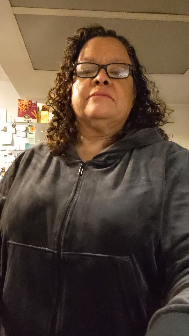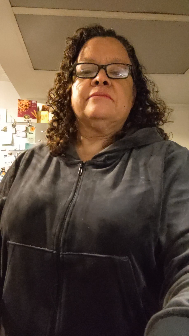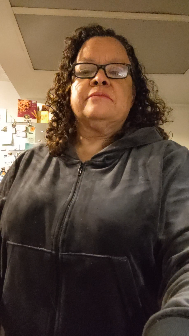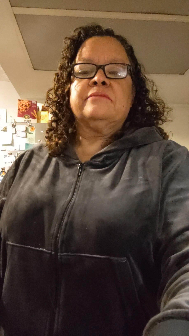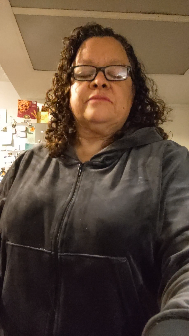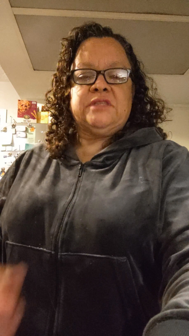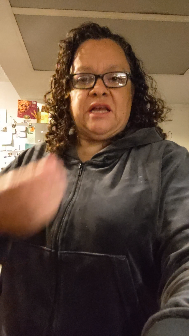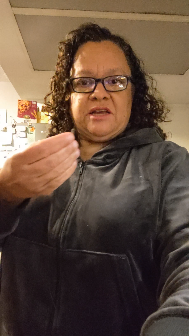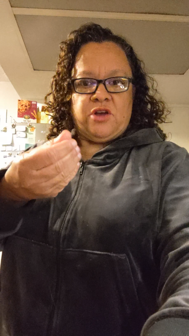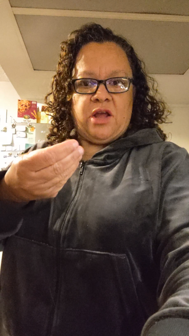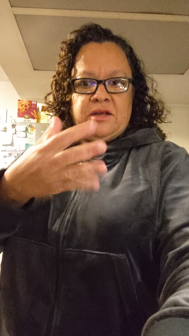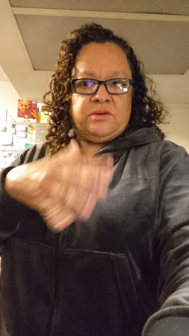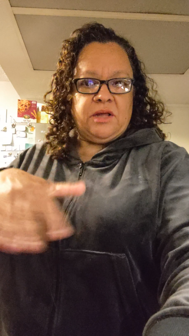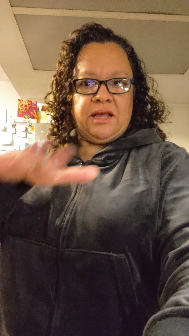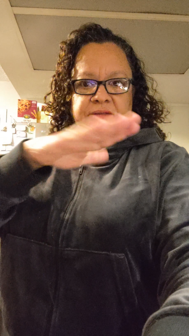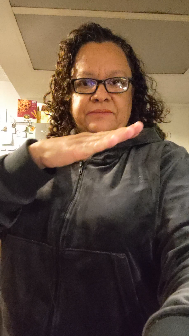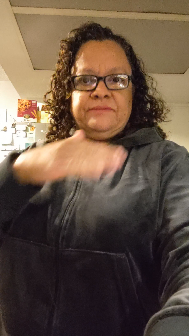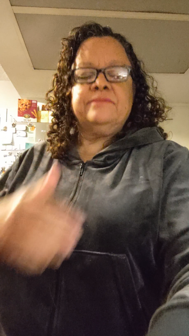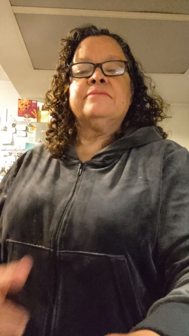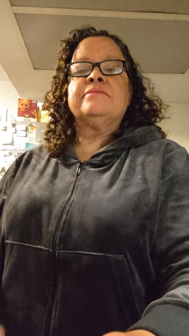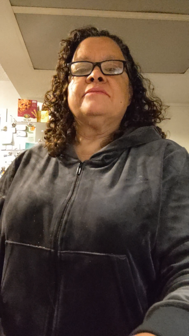garden